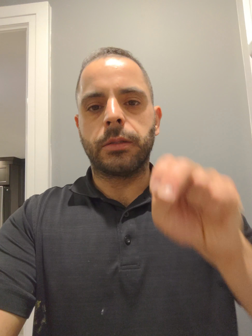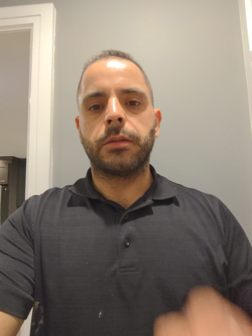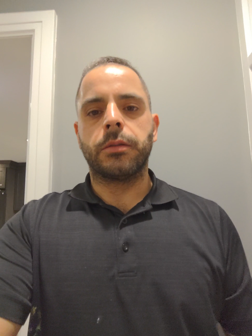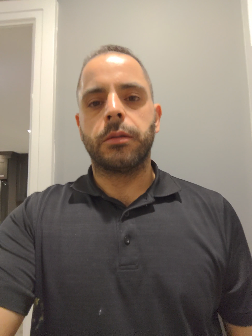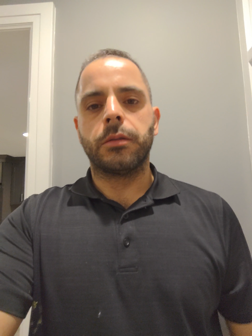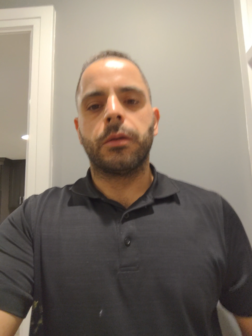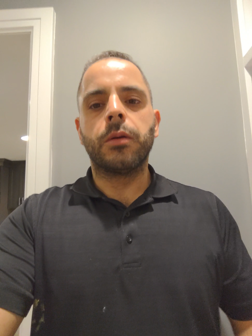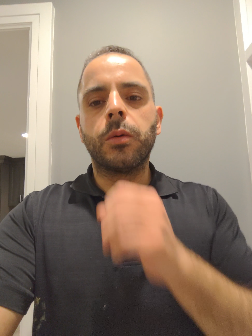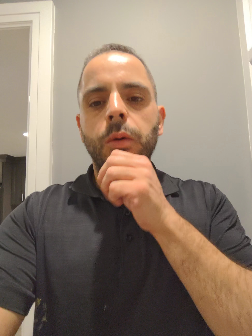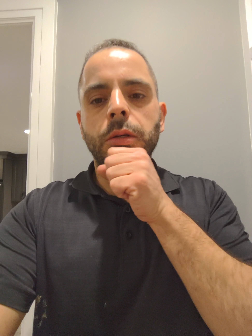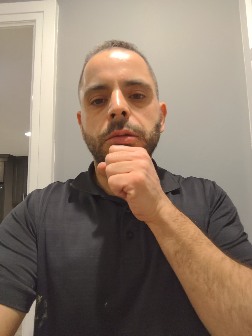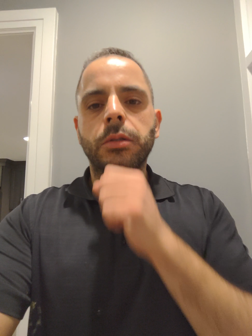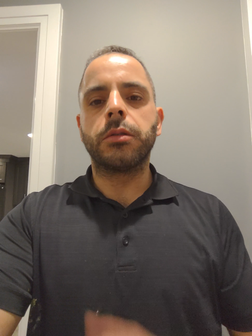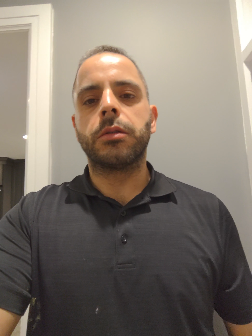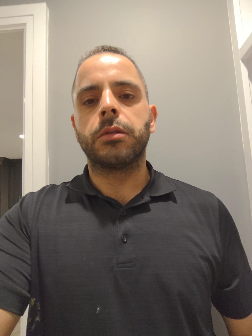orange